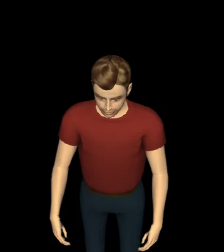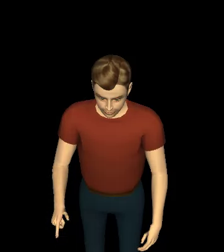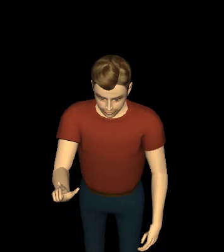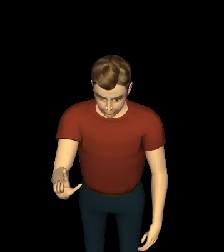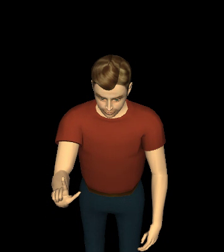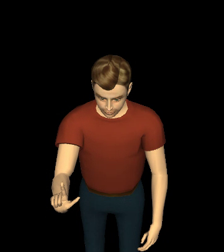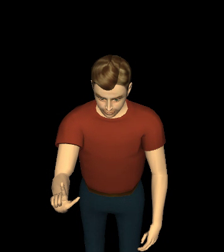2